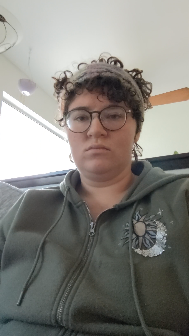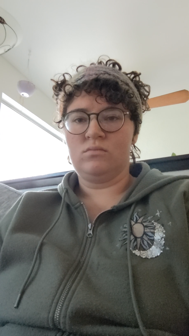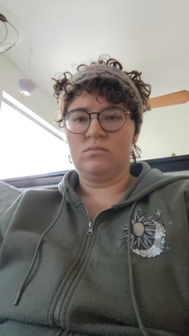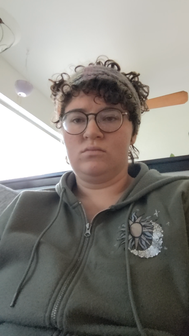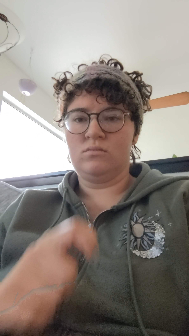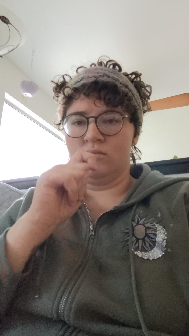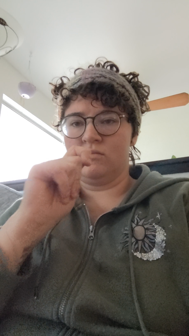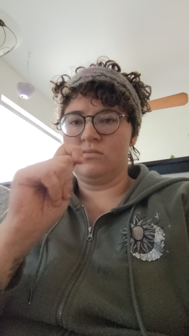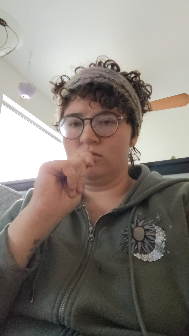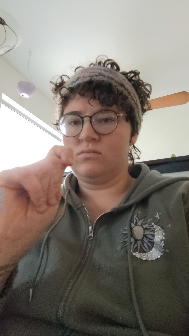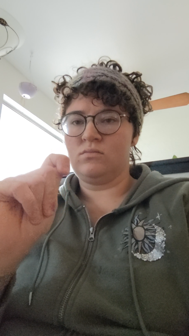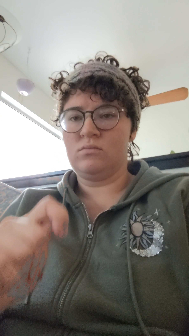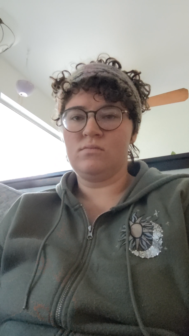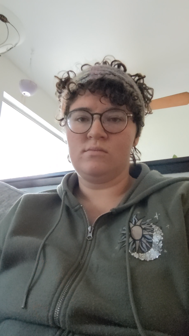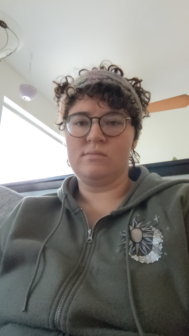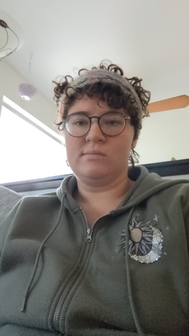popsicle